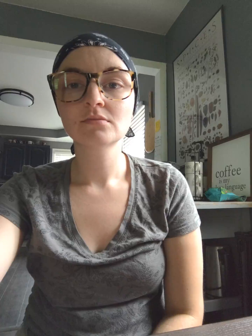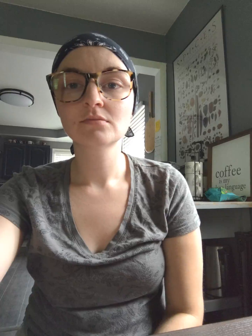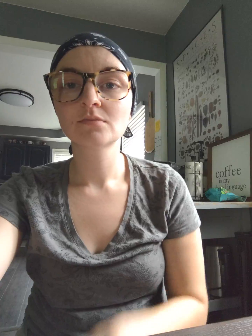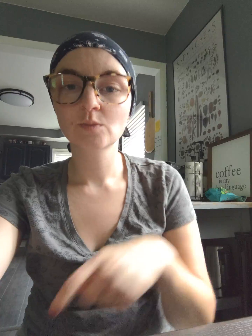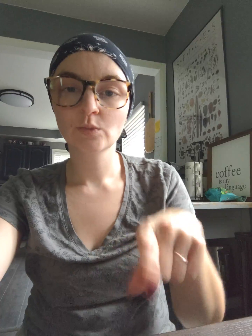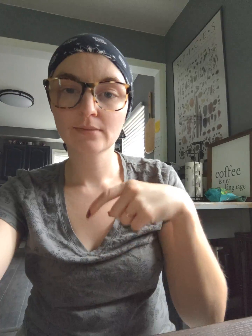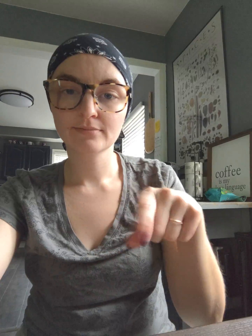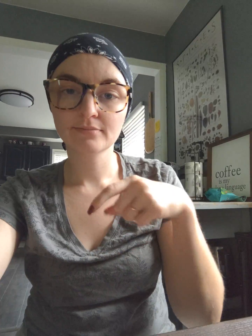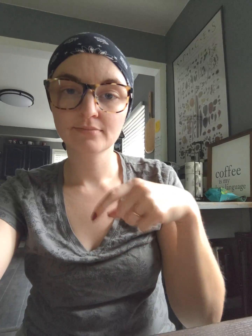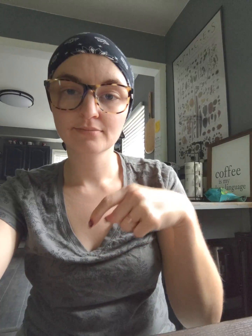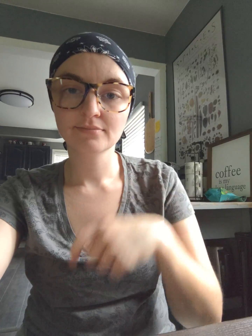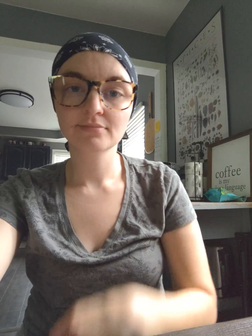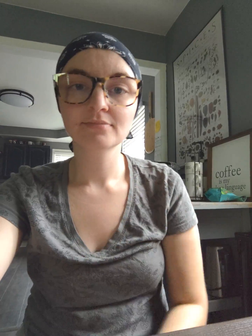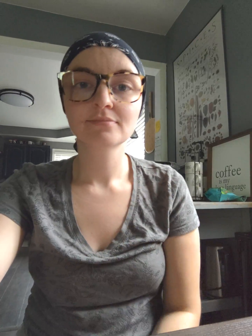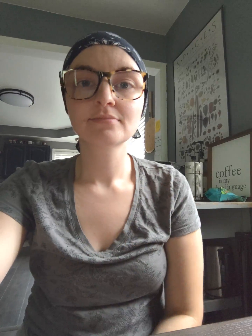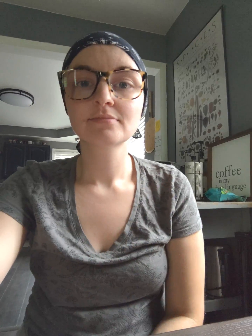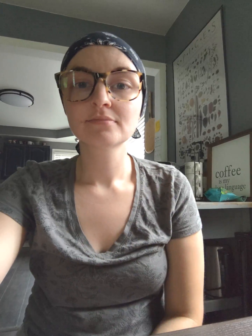flip-flop